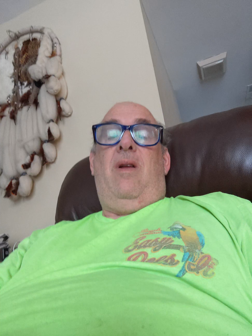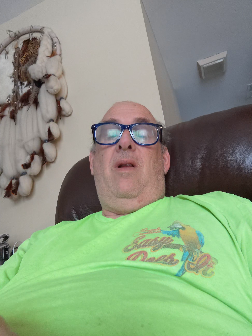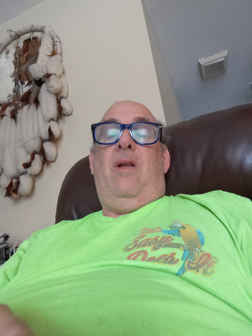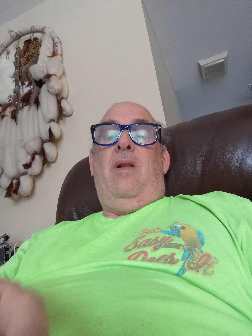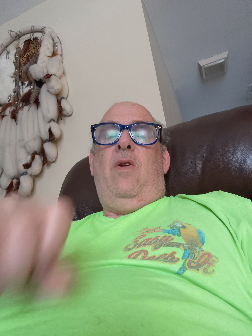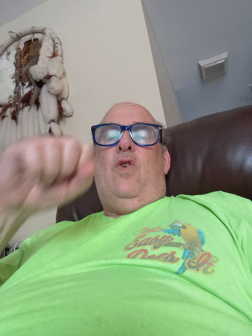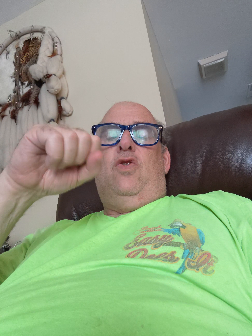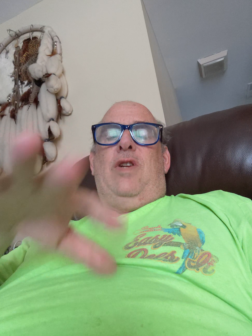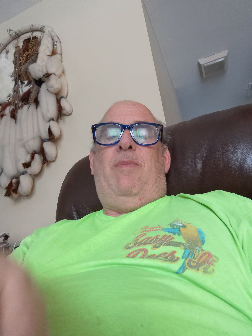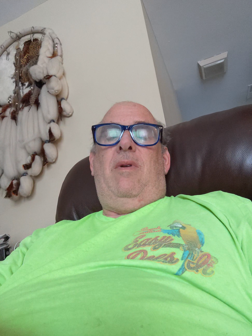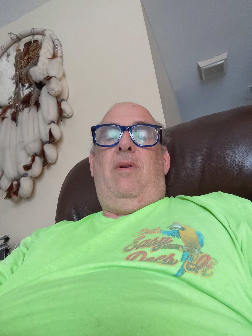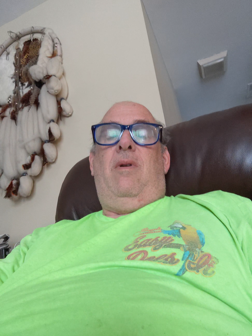drop